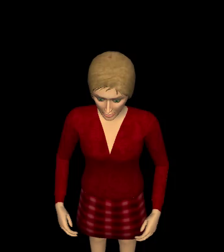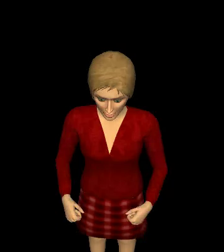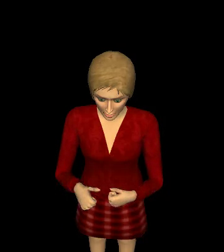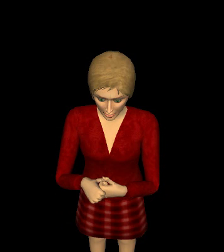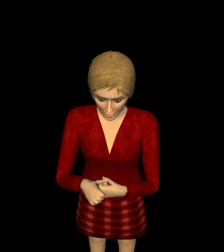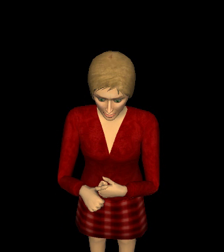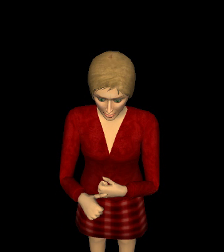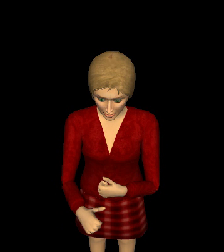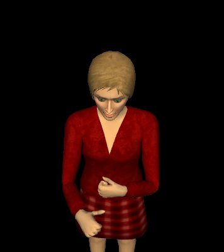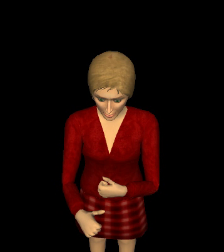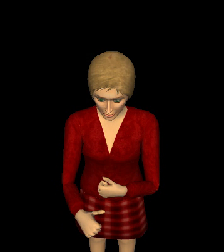مسافة